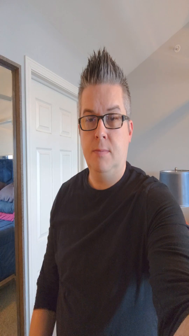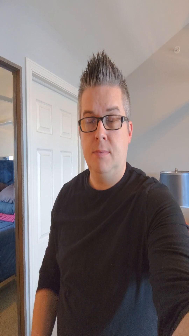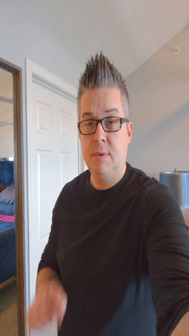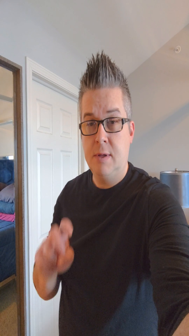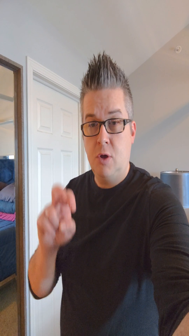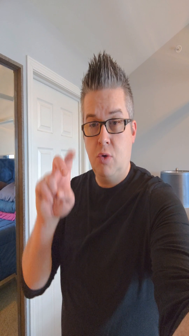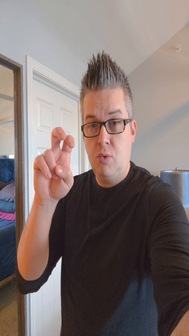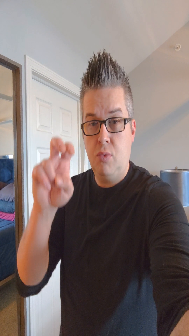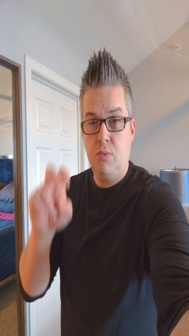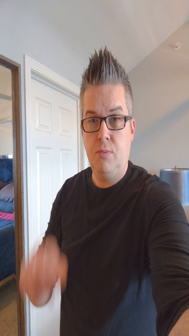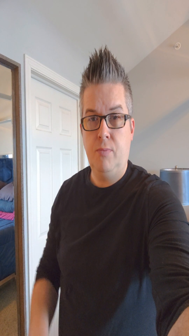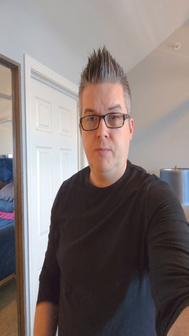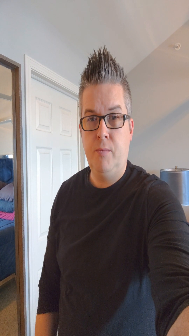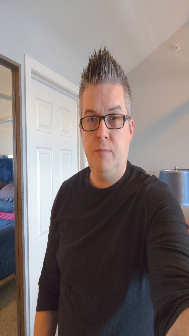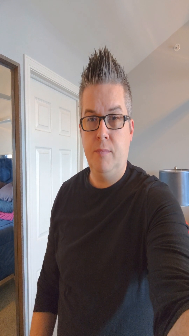stairs